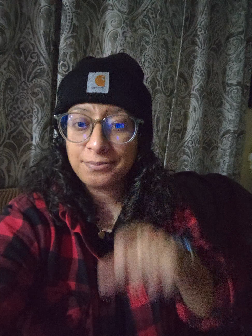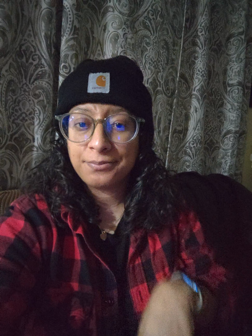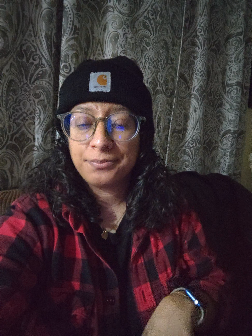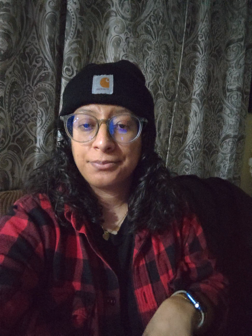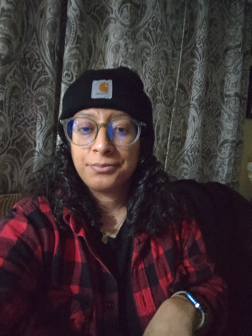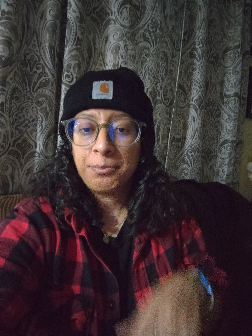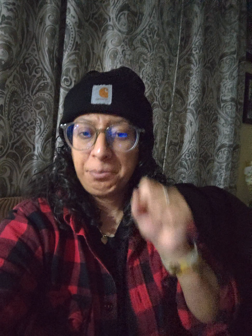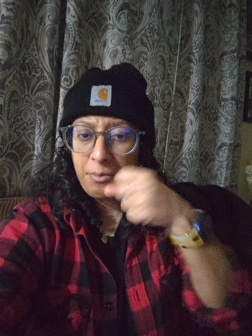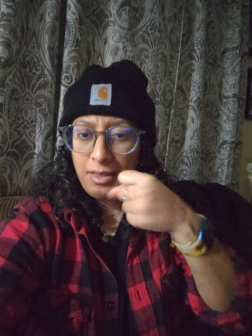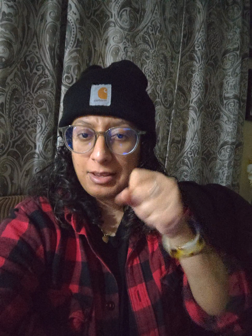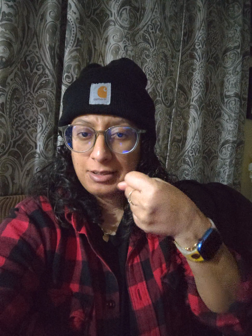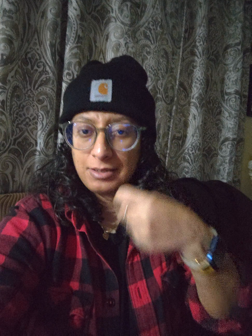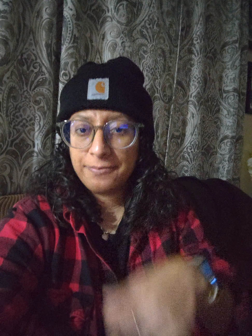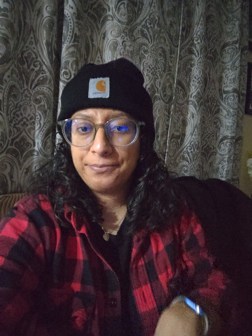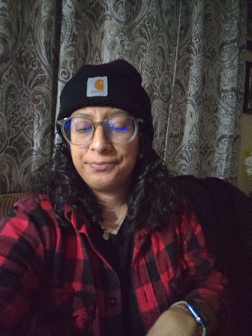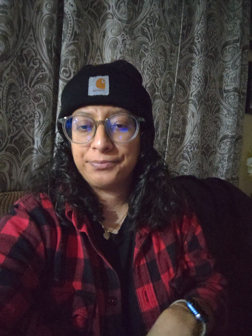make